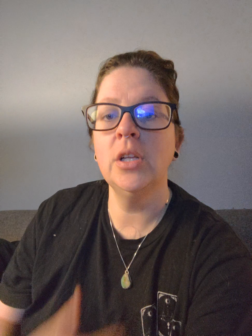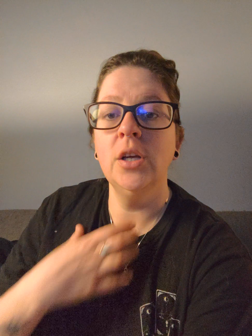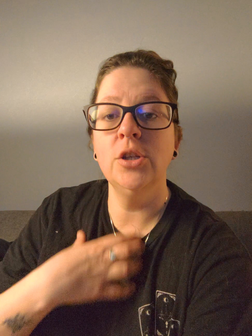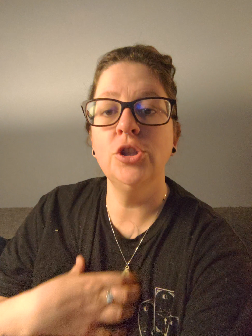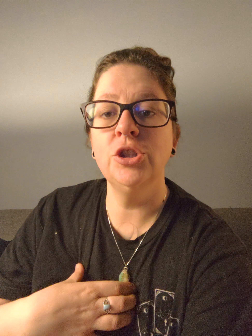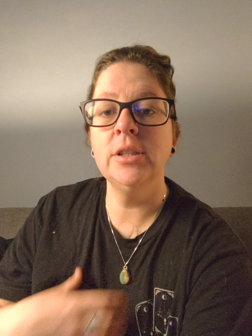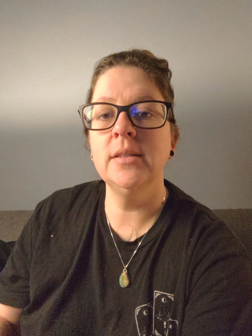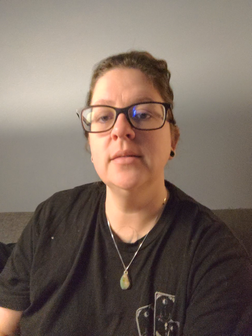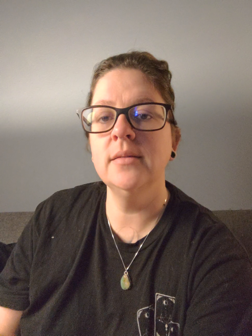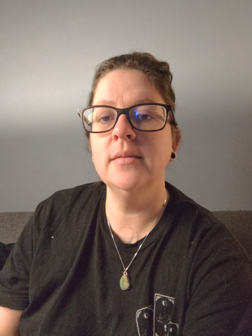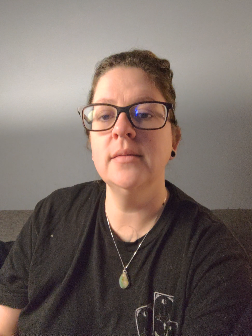hungry